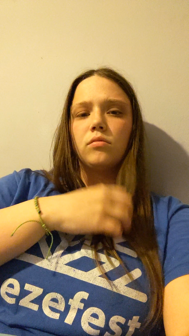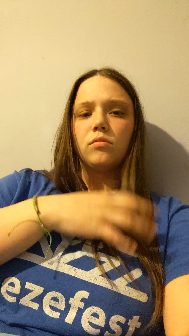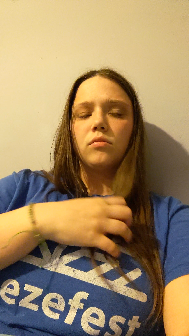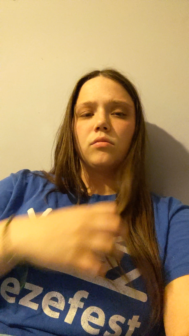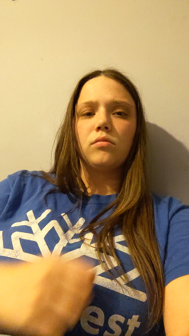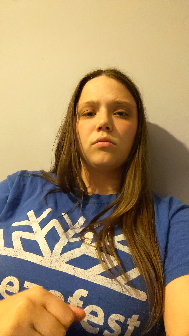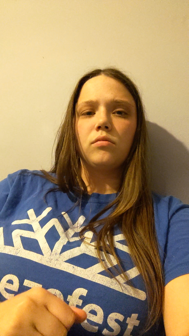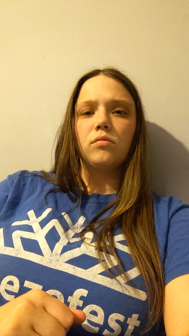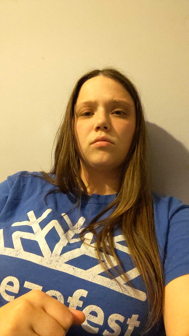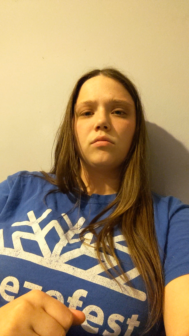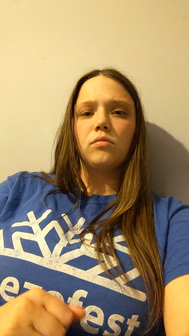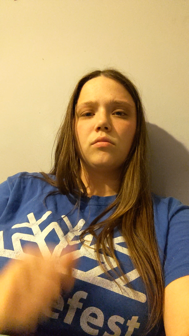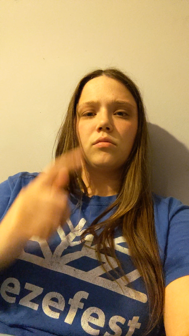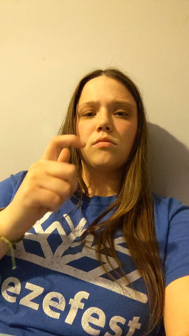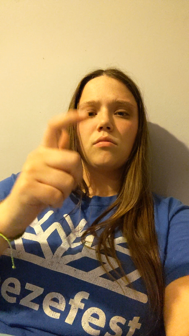run